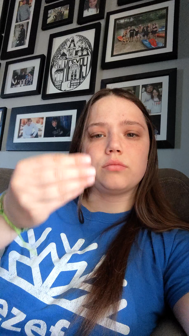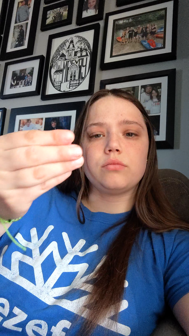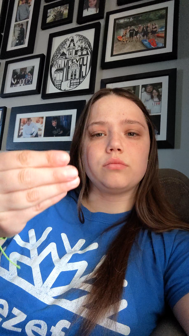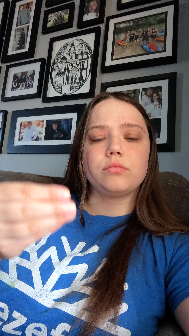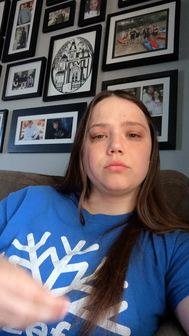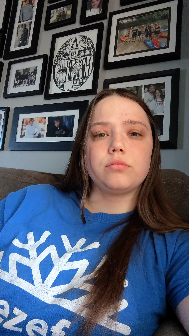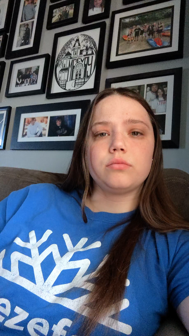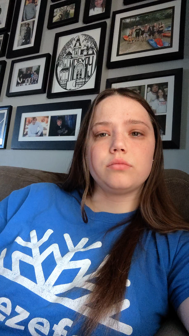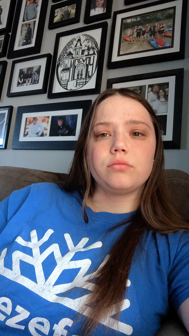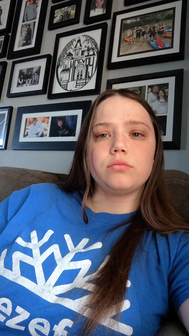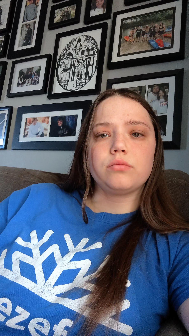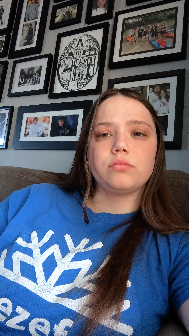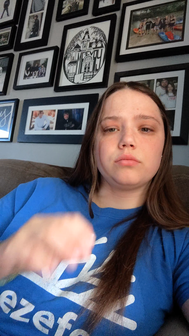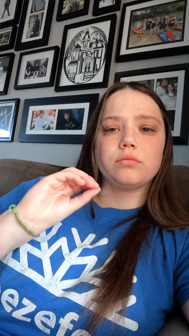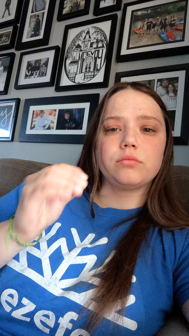none